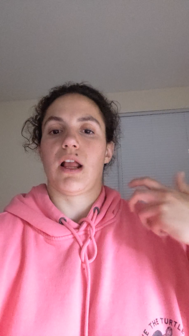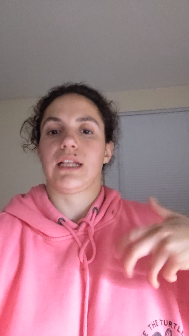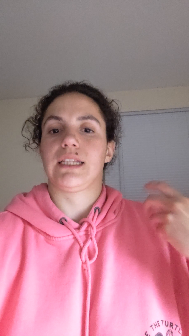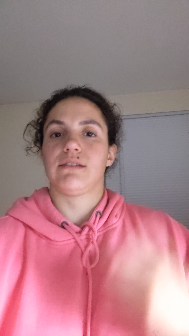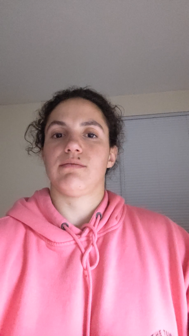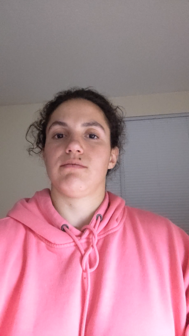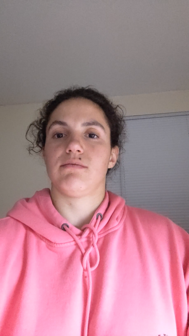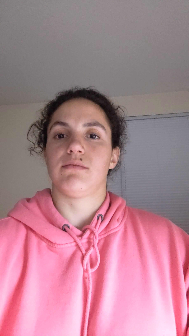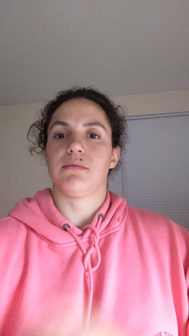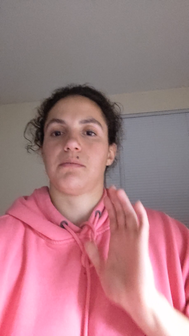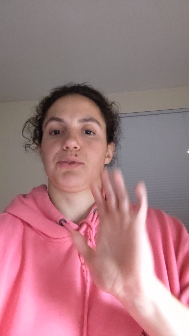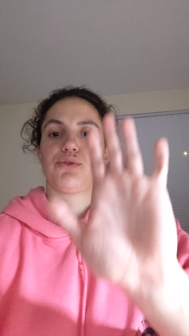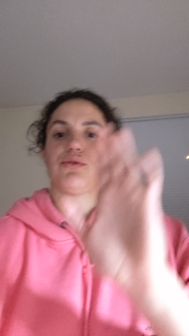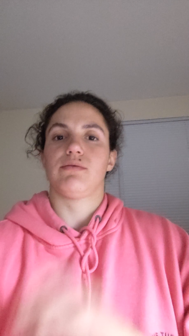push